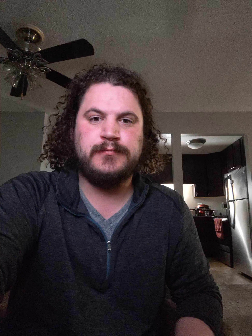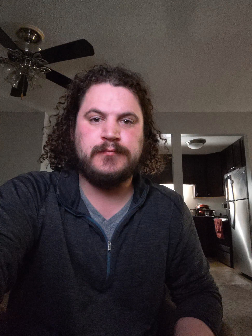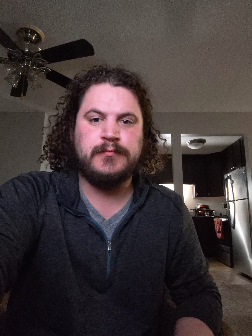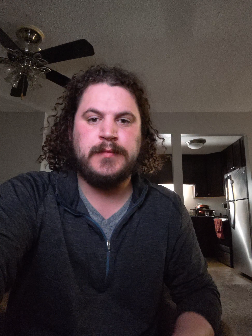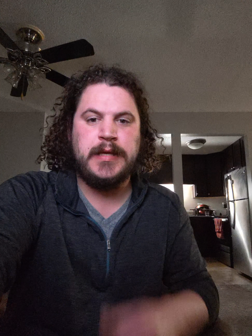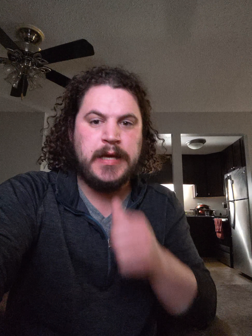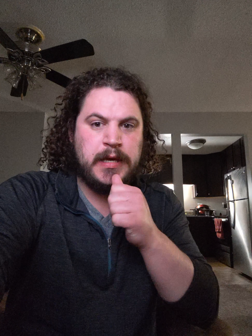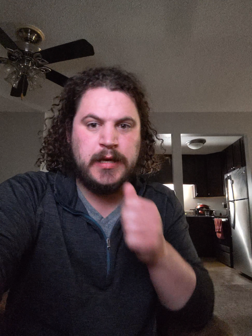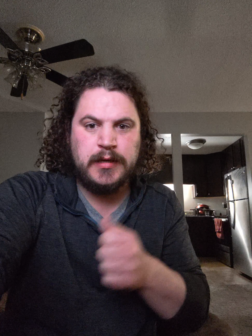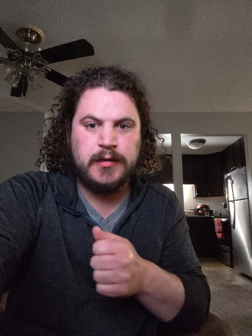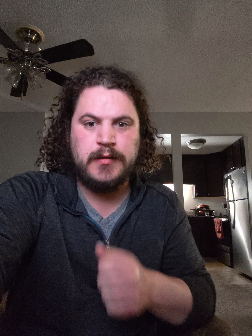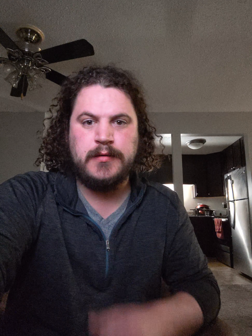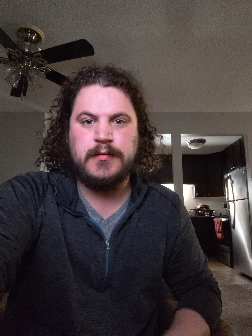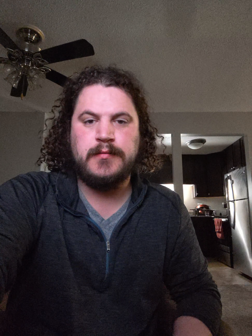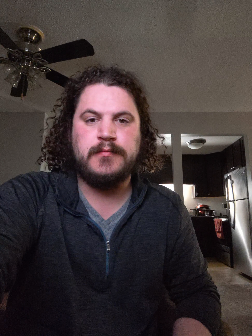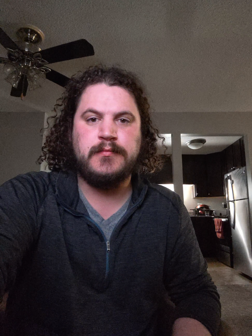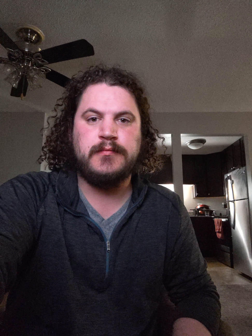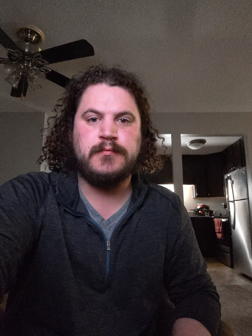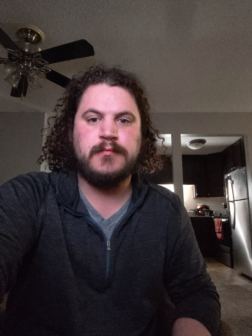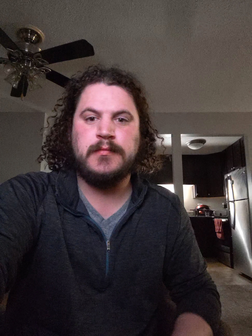hide